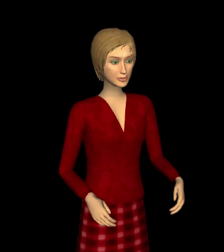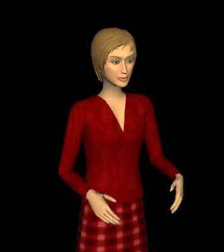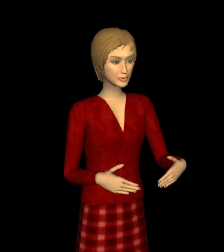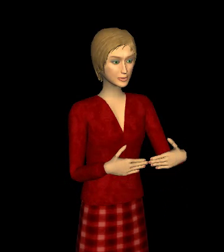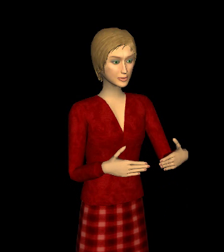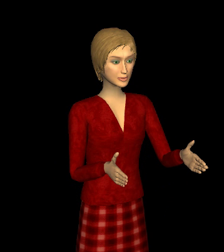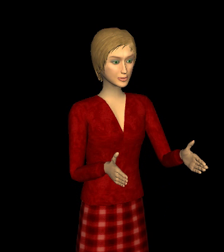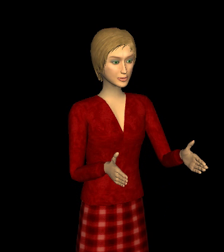يفتح